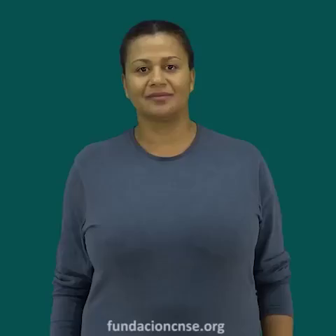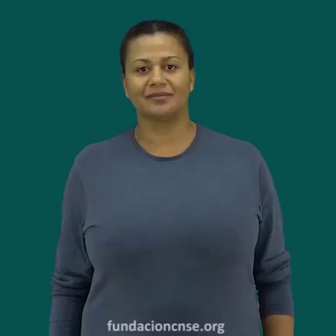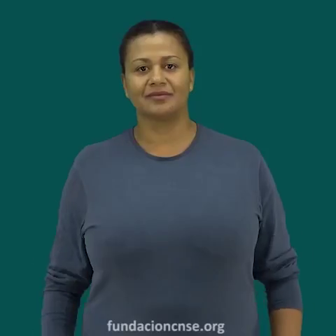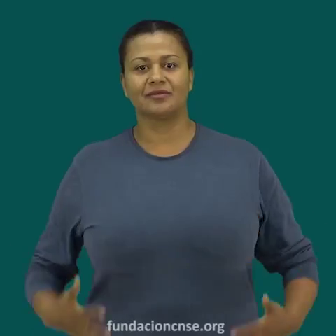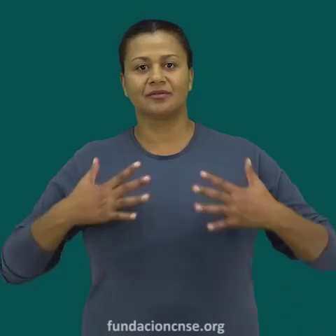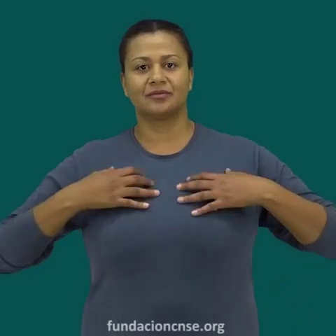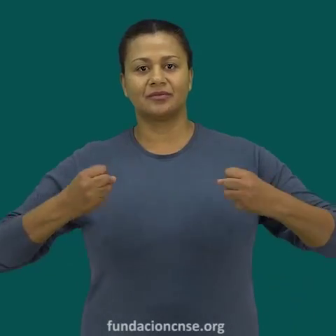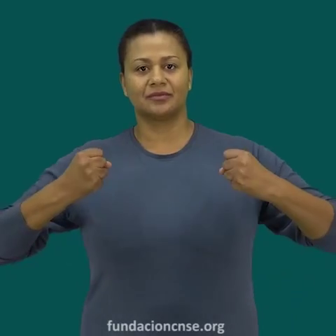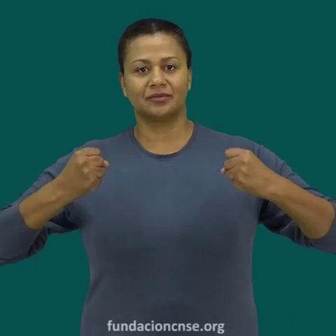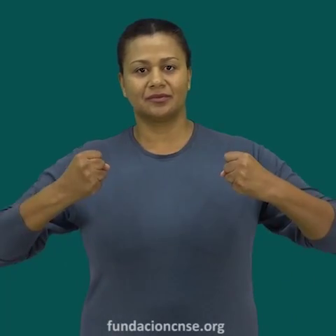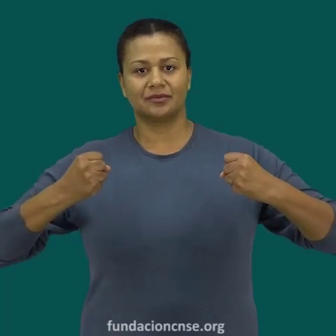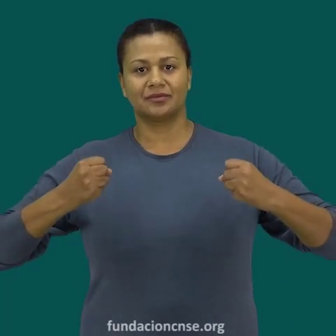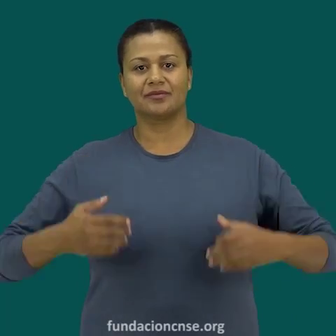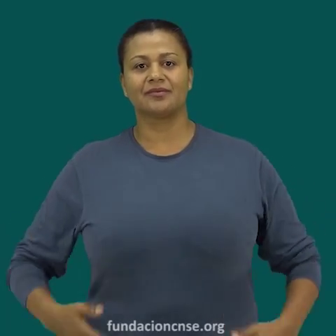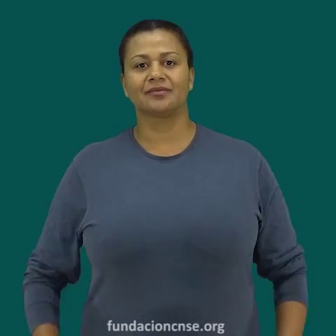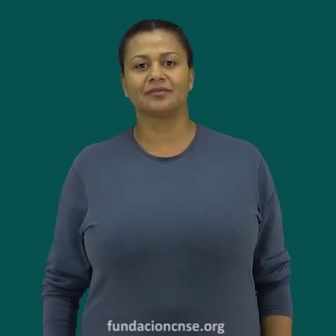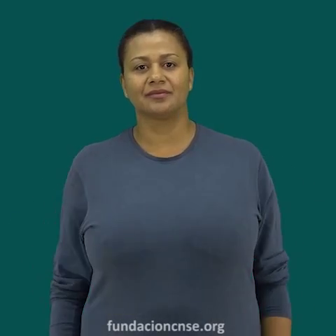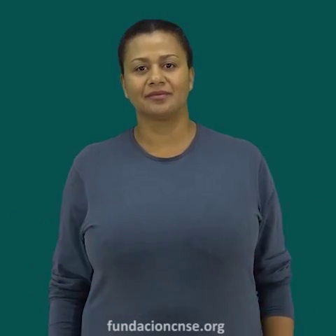sano